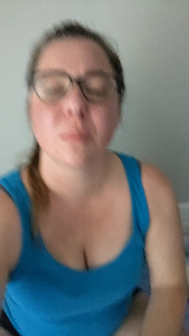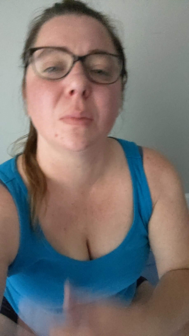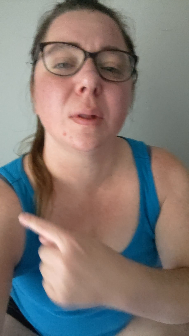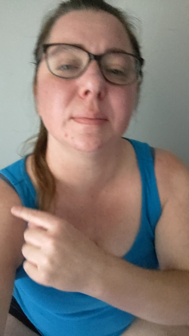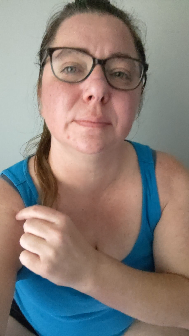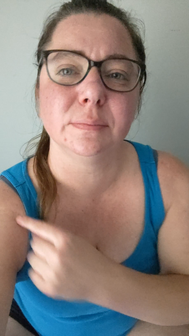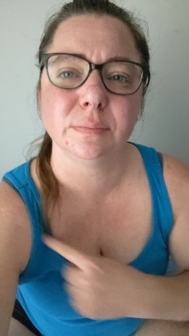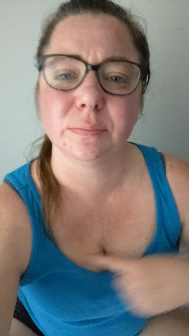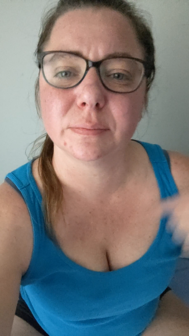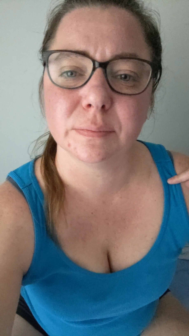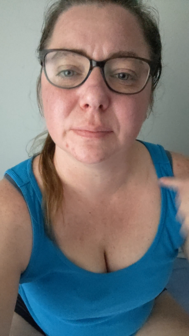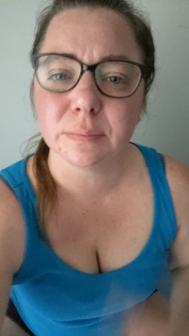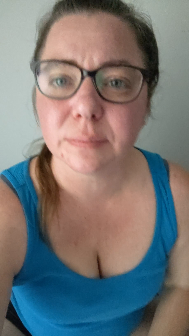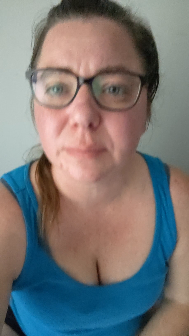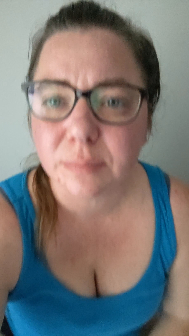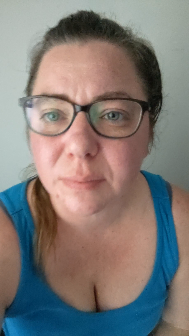bib